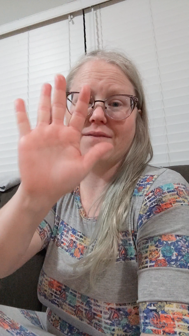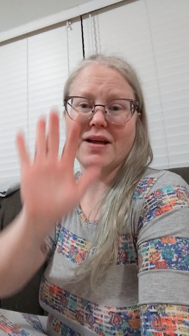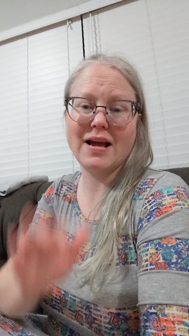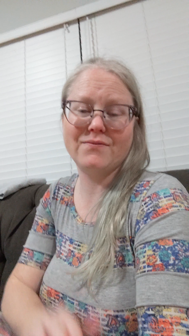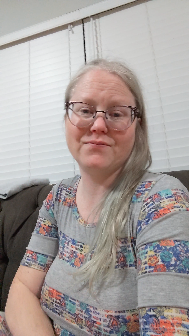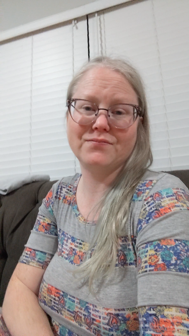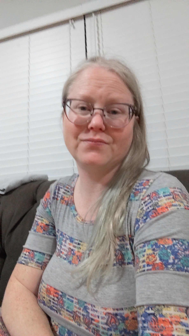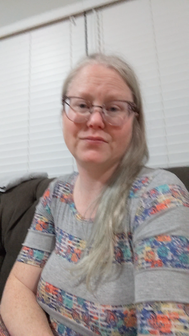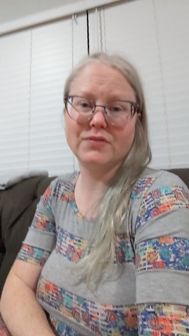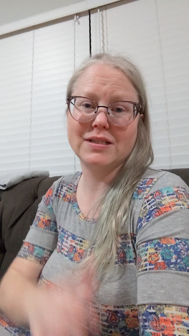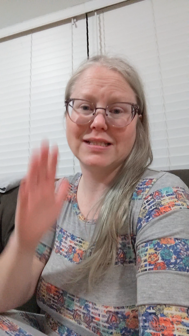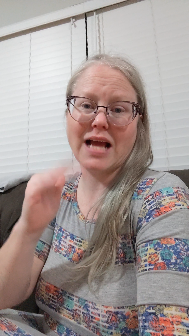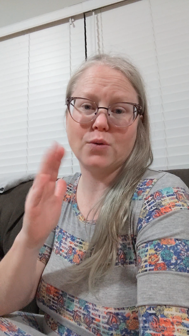downtown